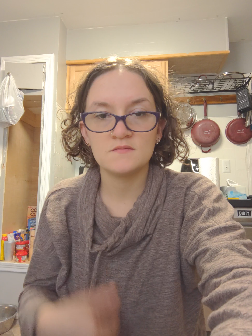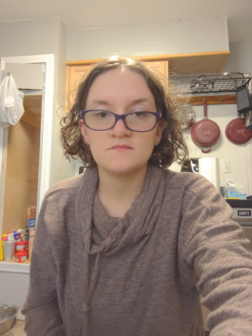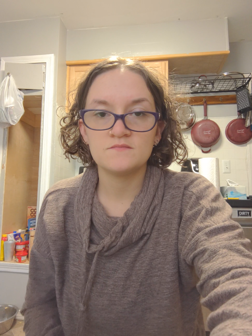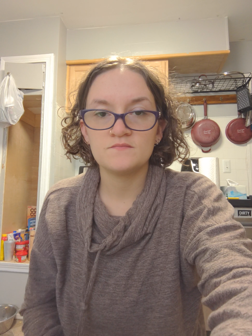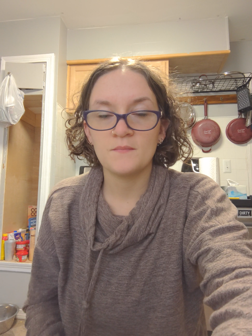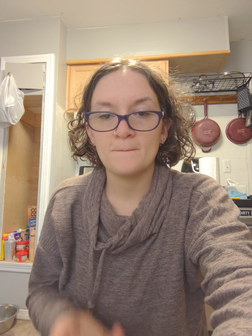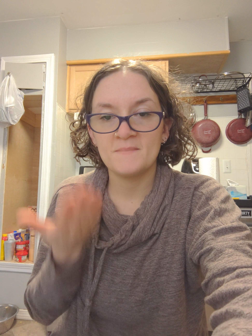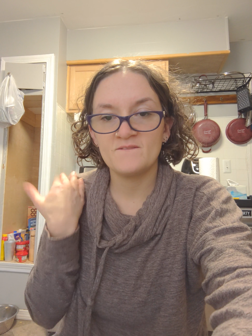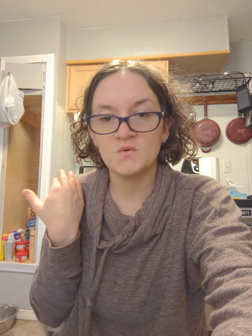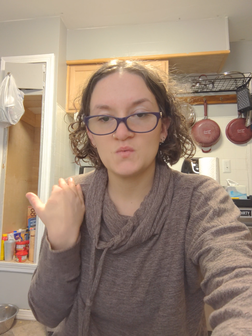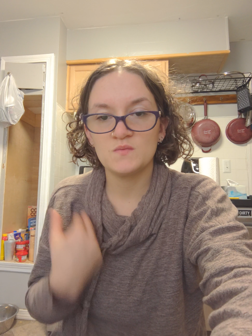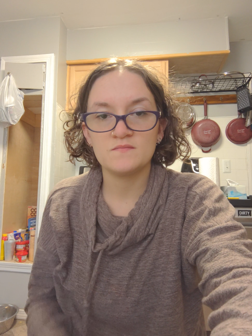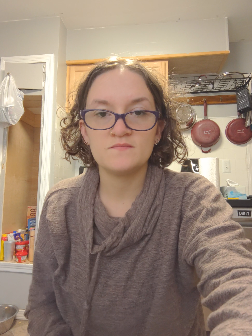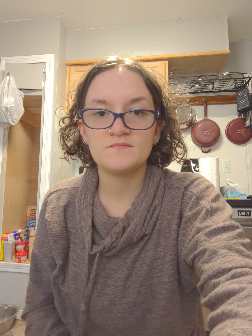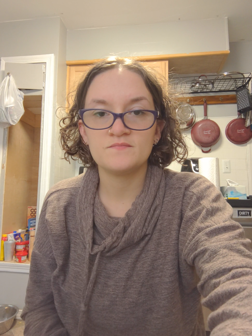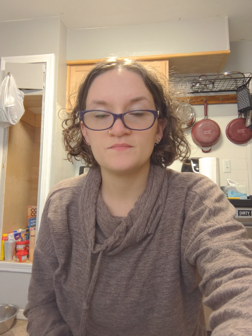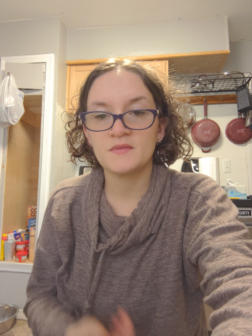before